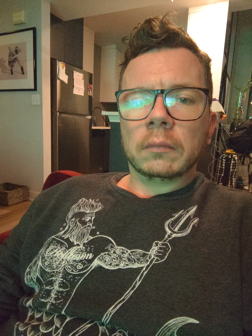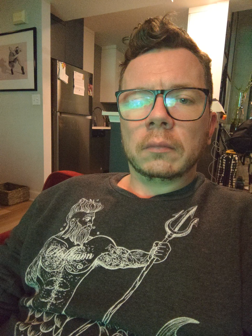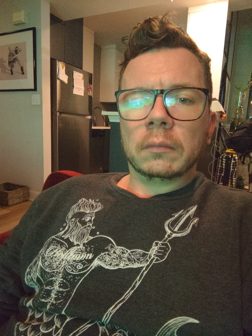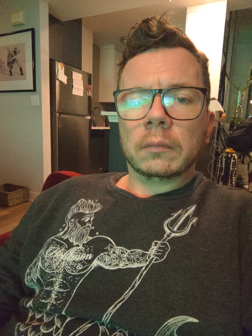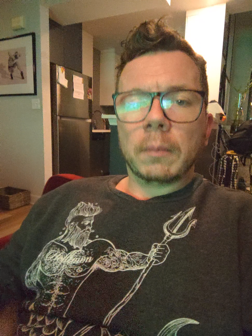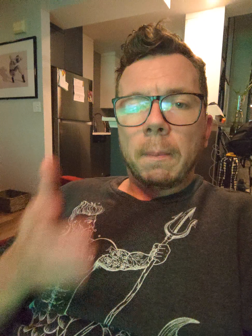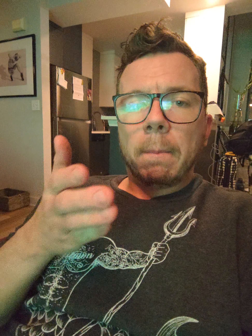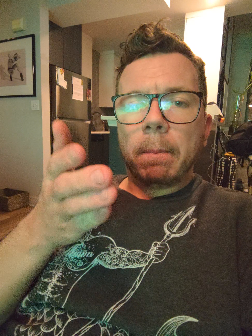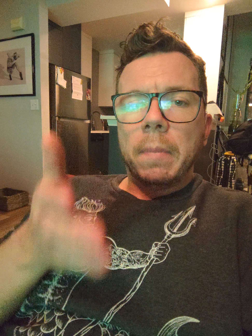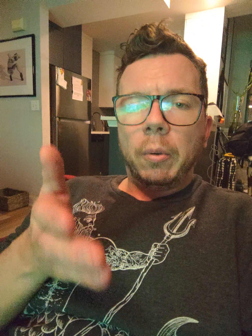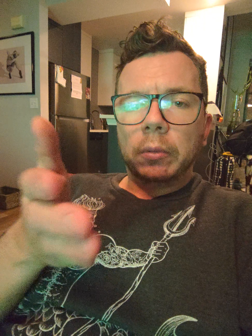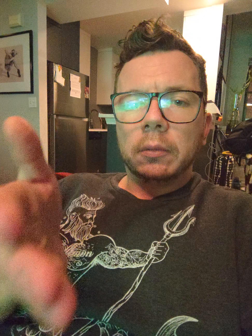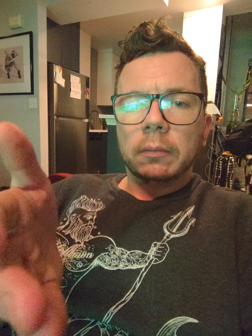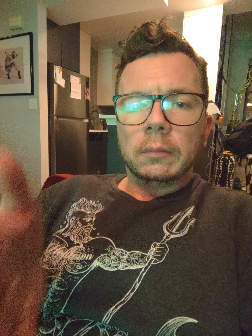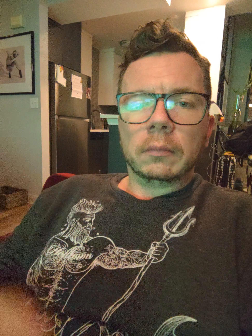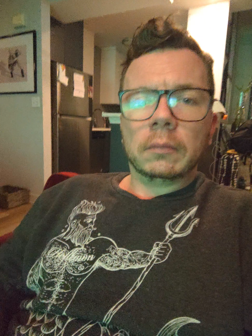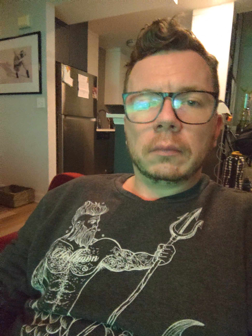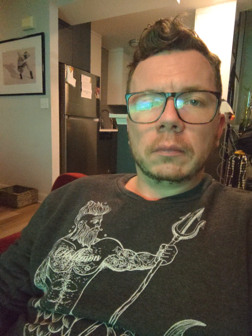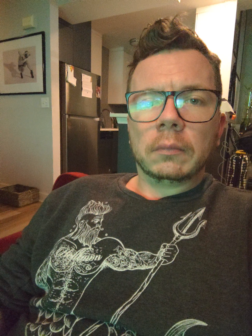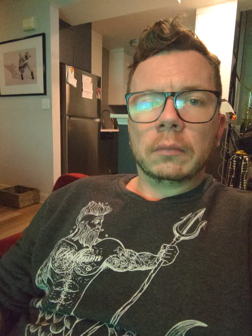boat